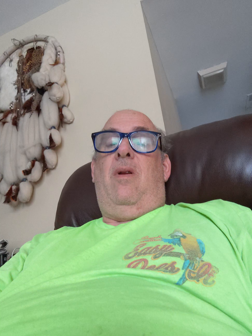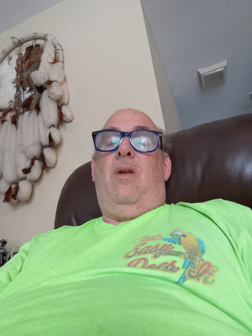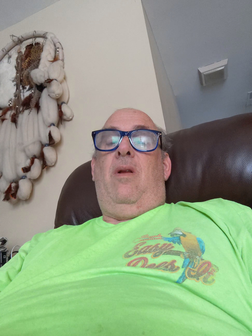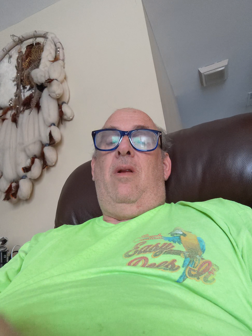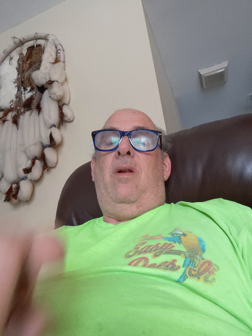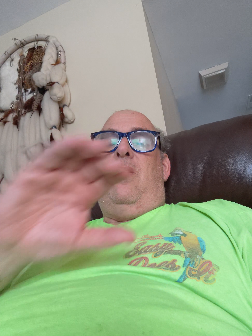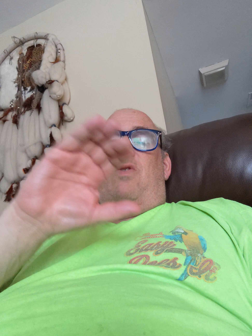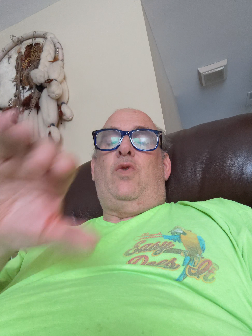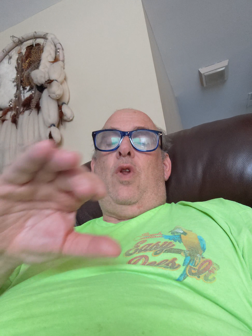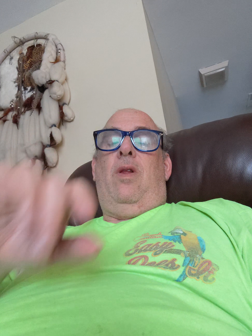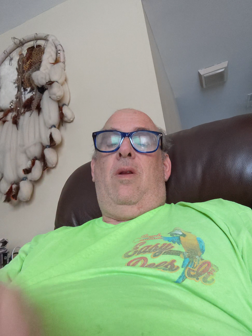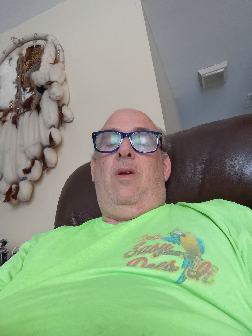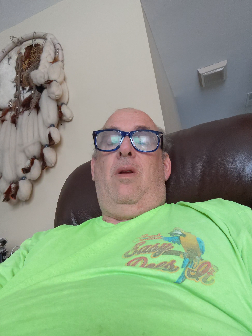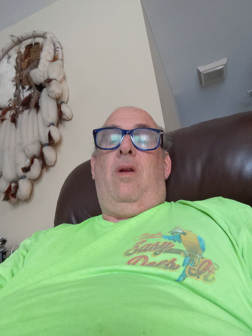chocolate